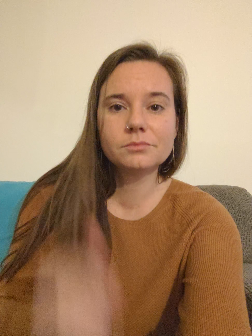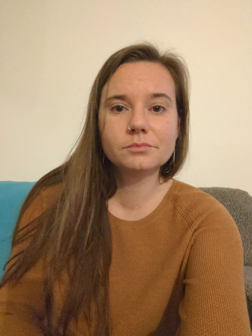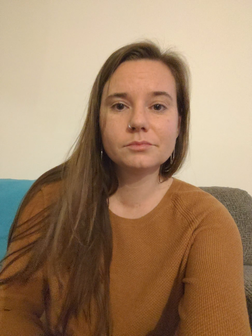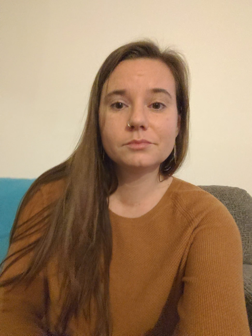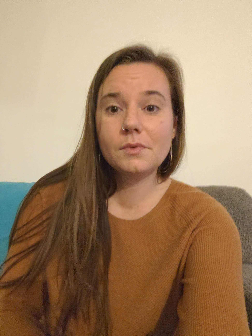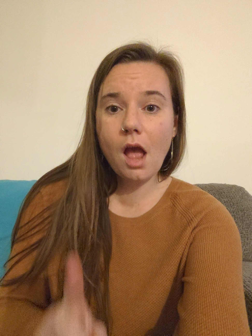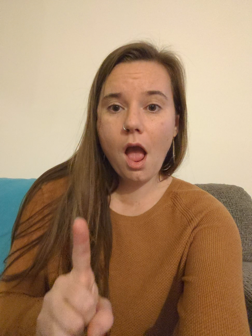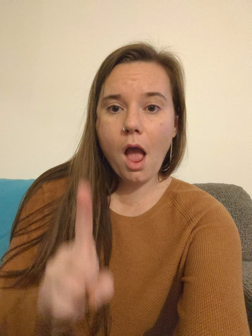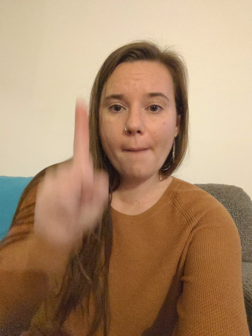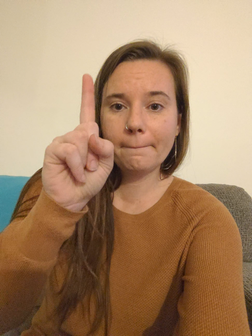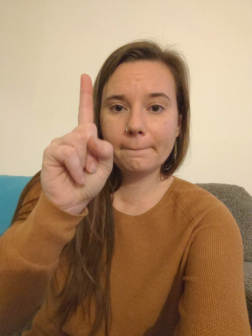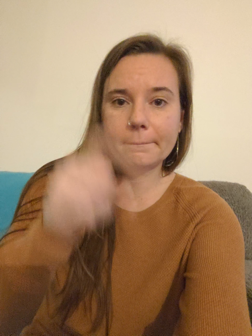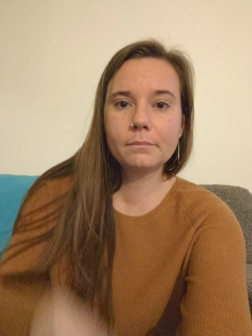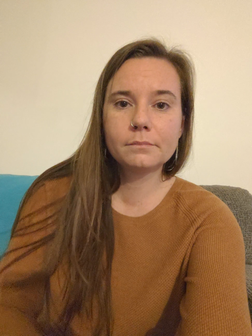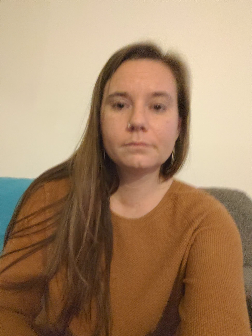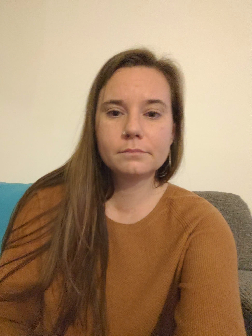up